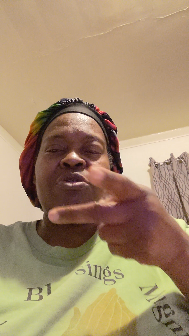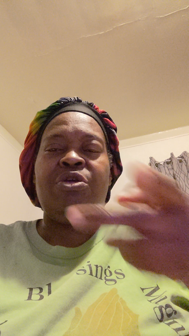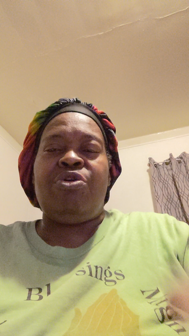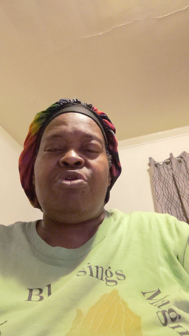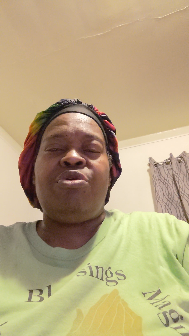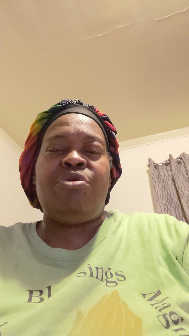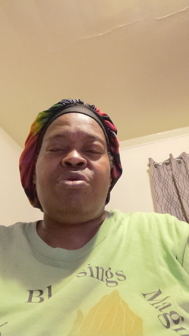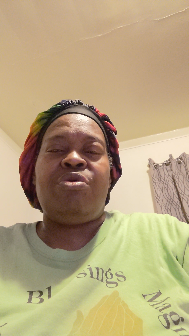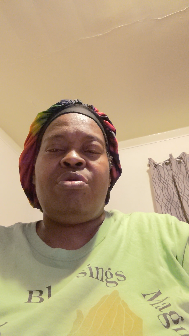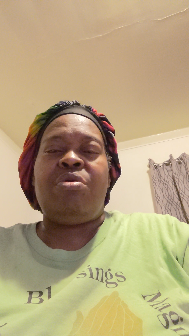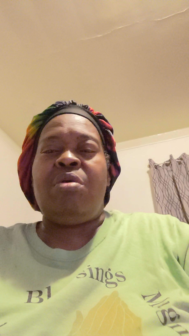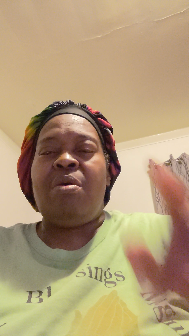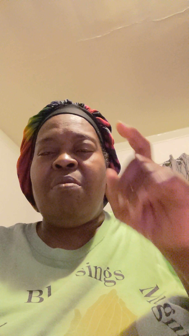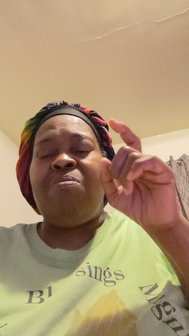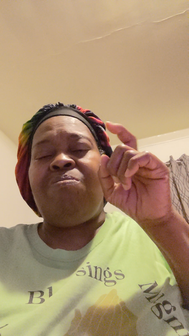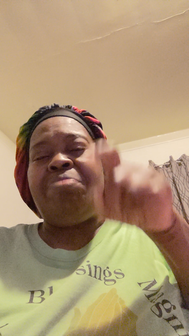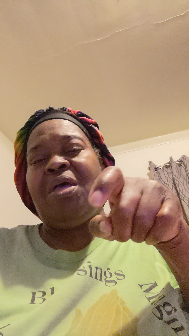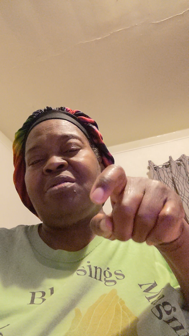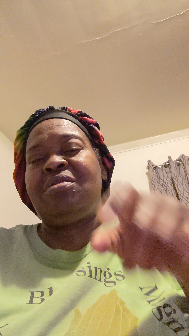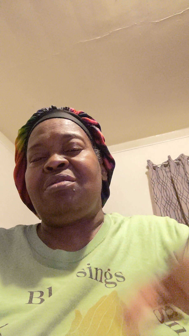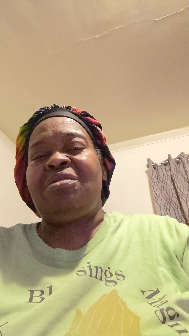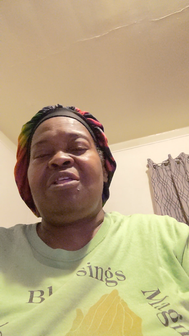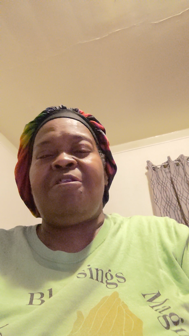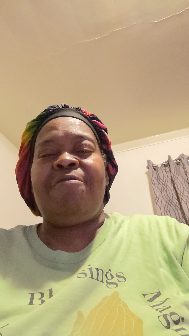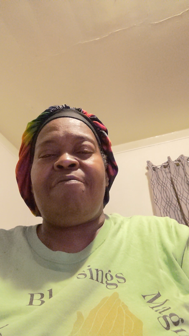must